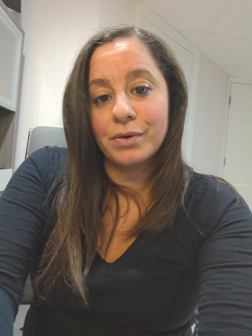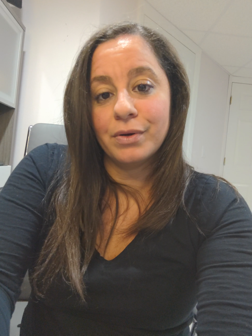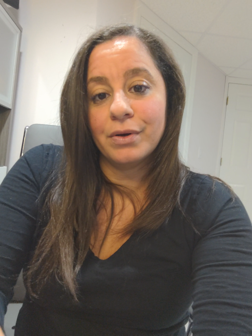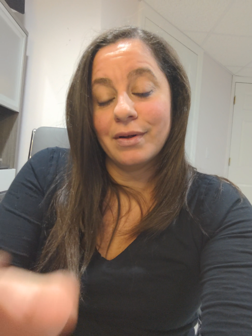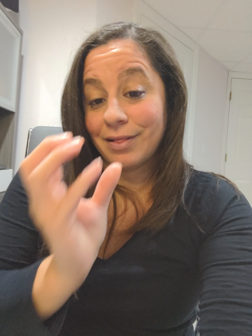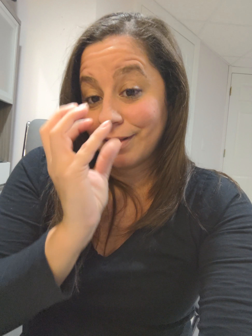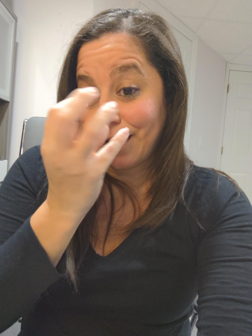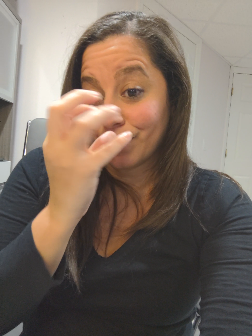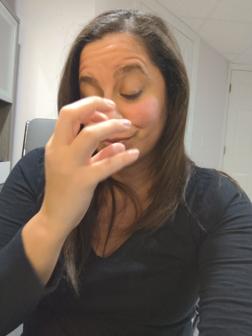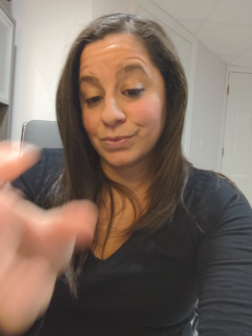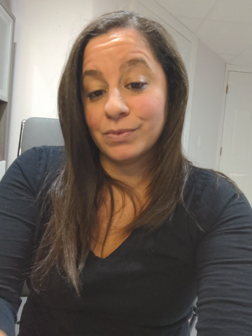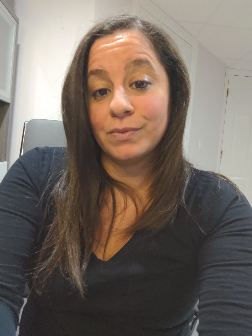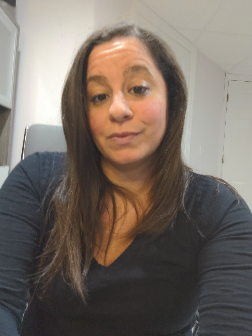clown